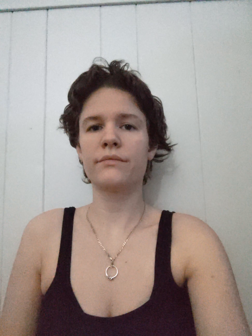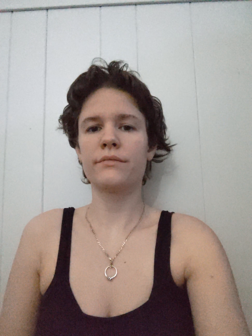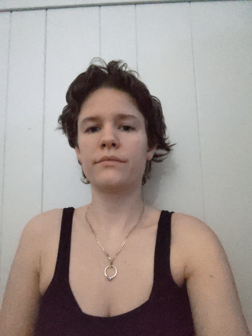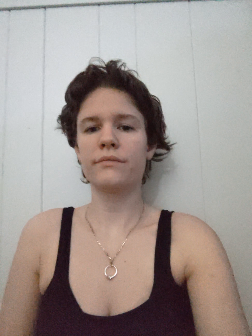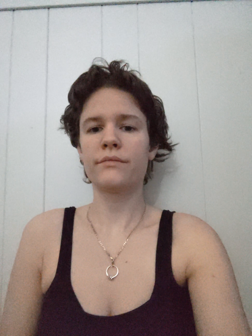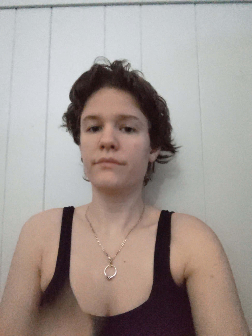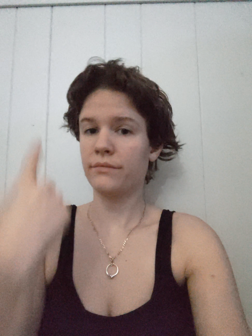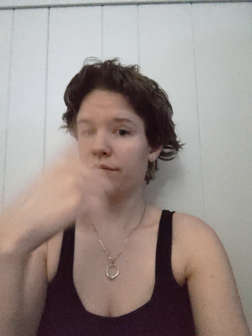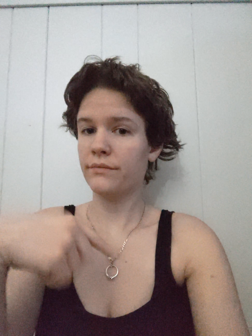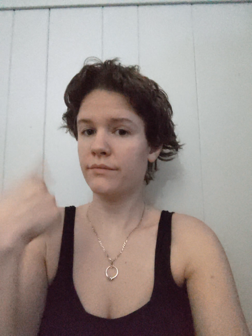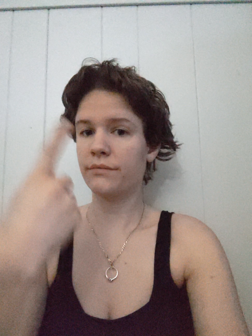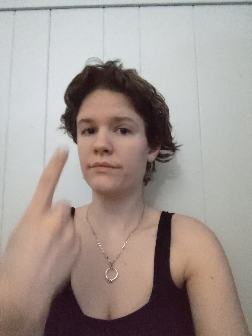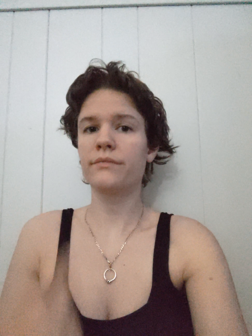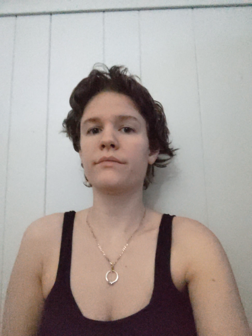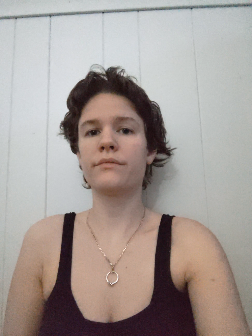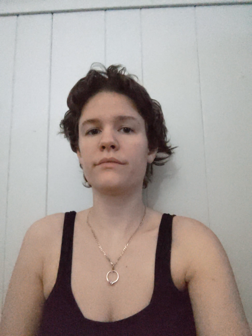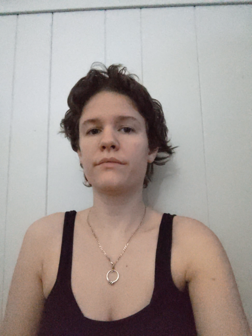look